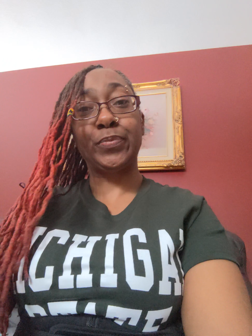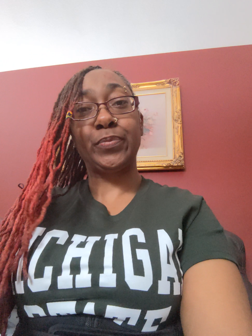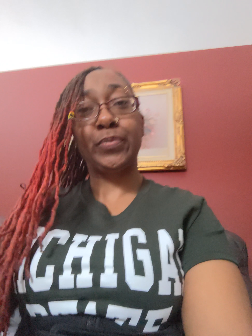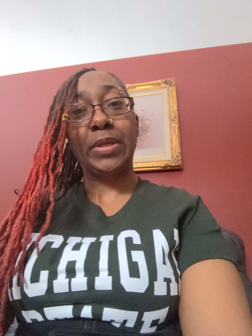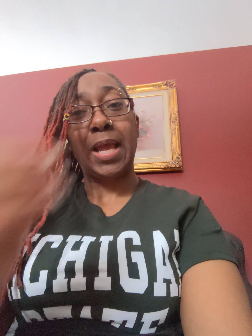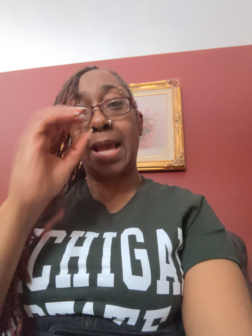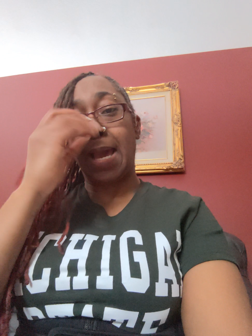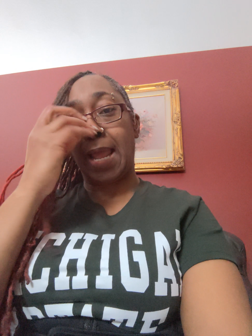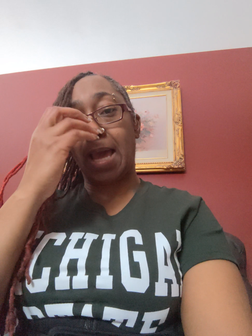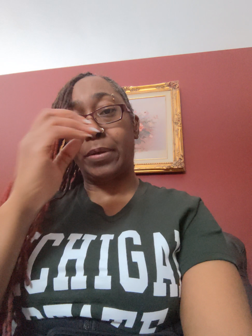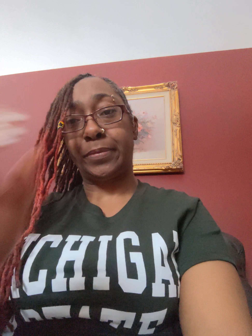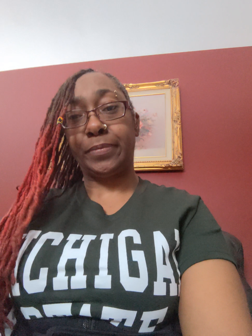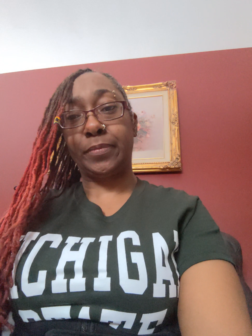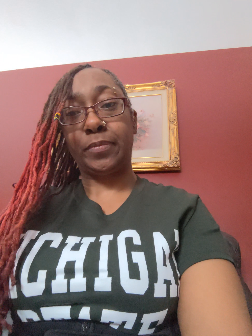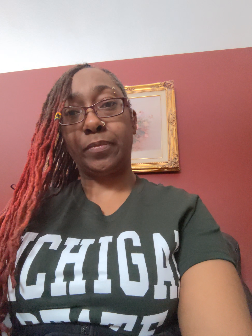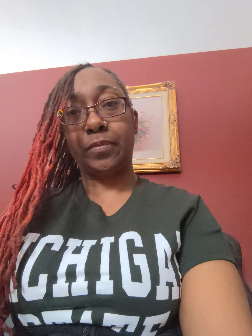clown